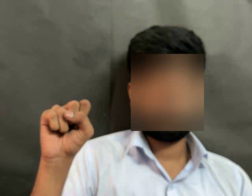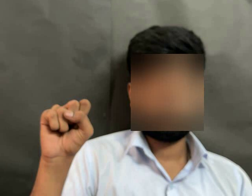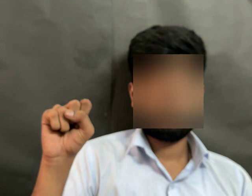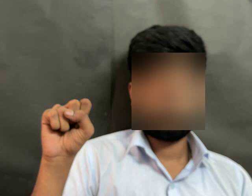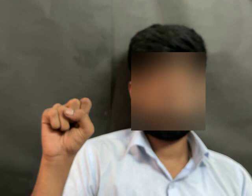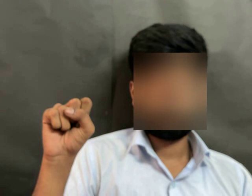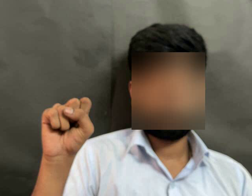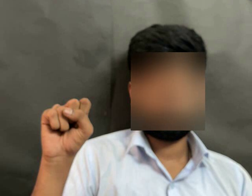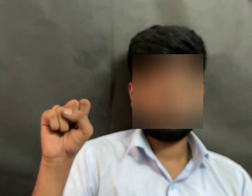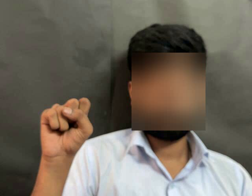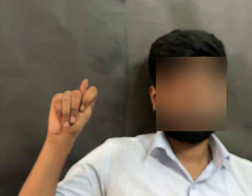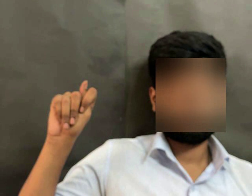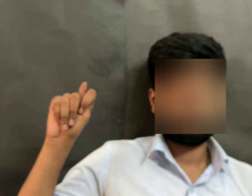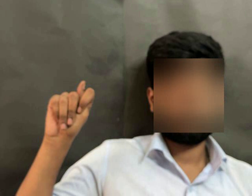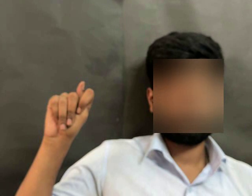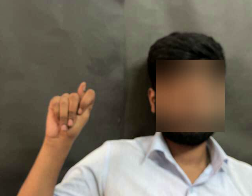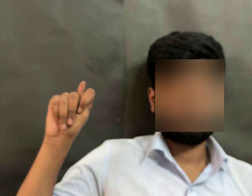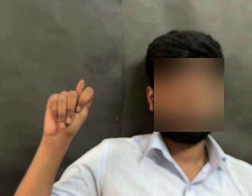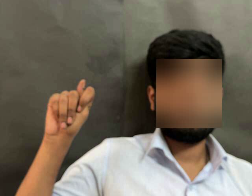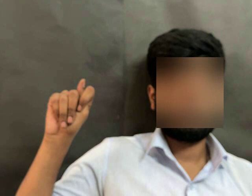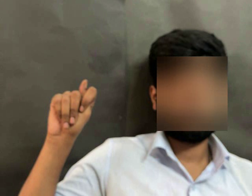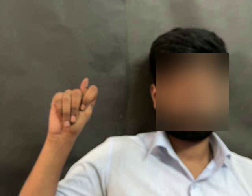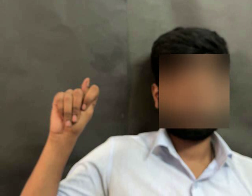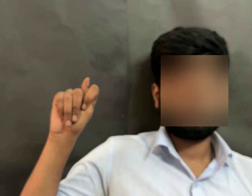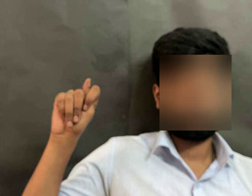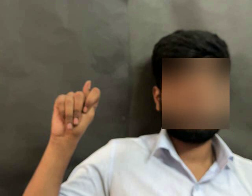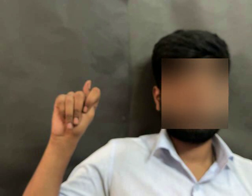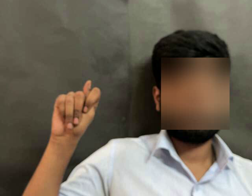T